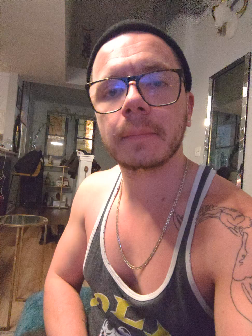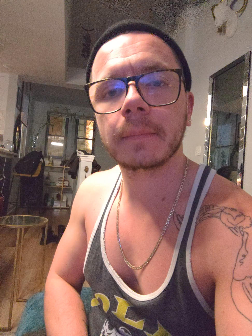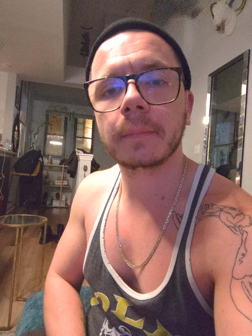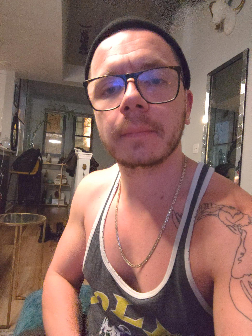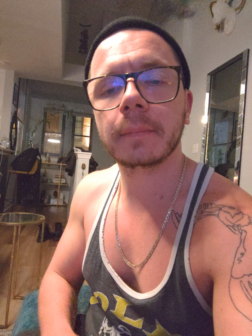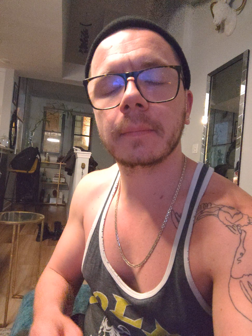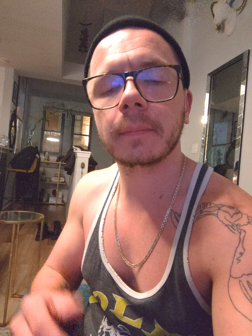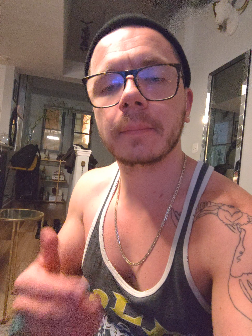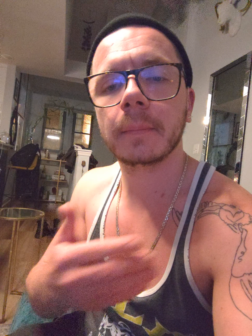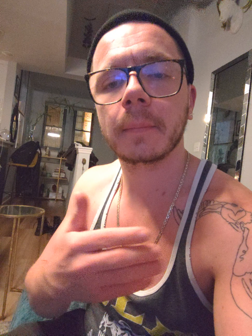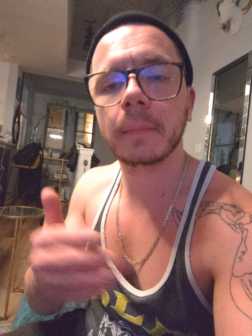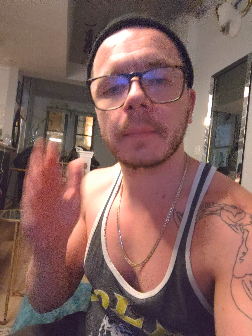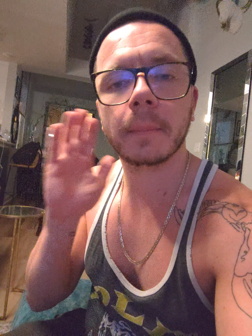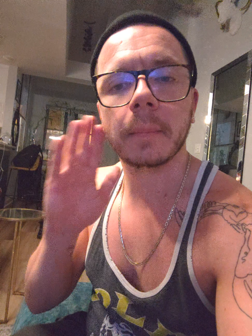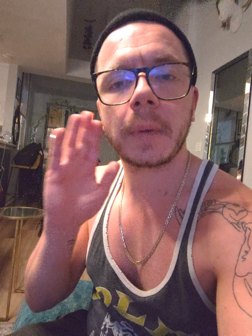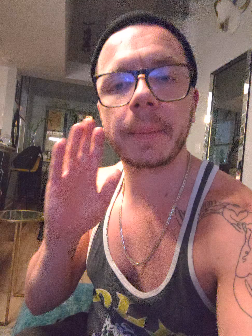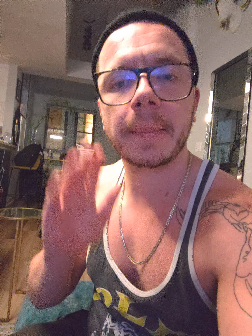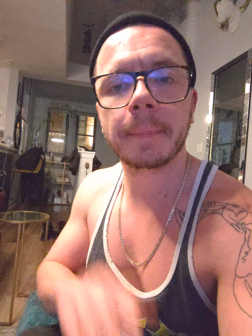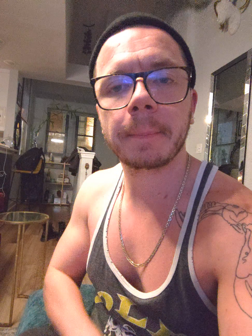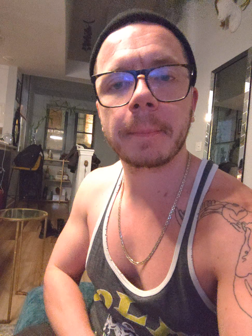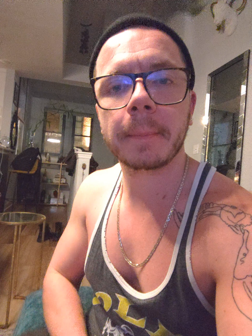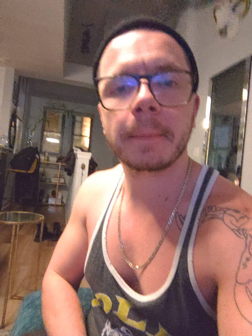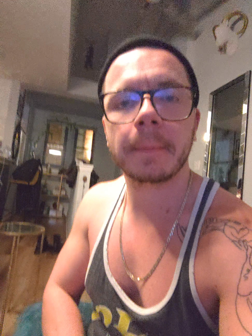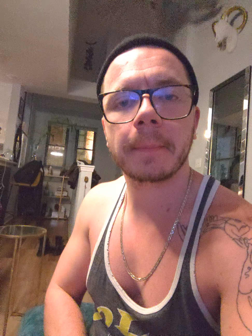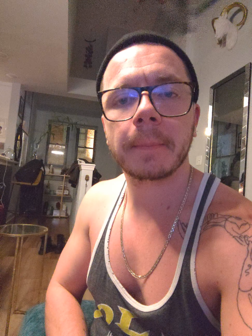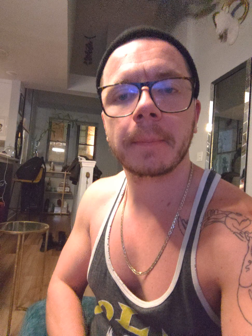puppy